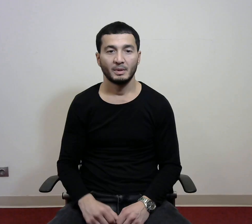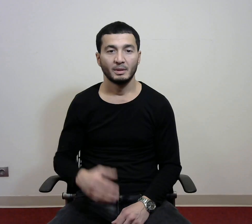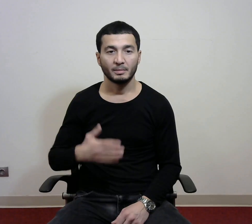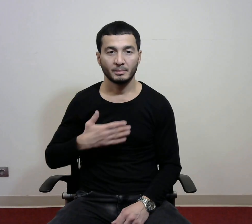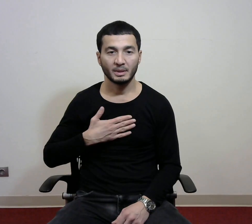mənim